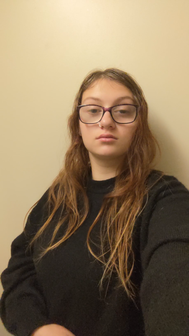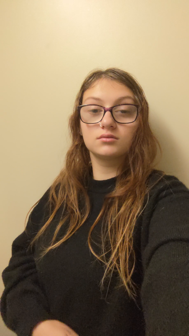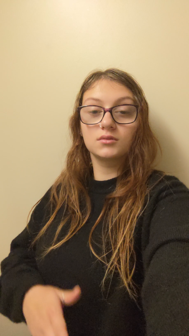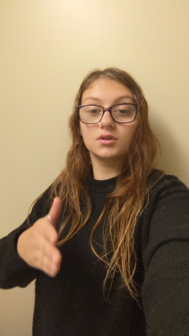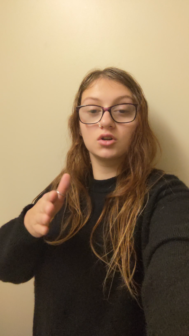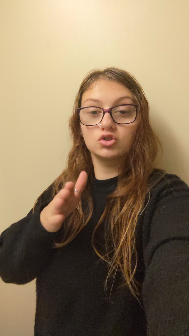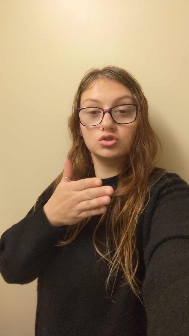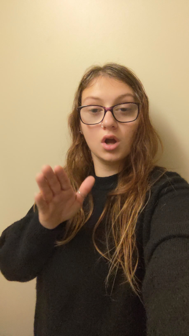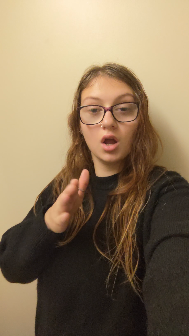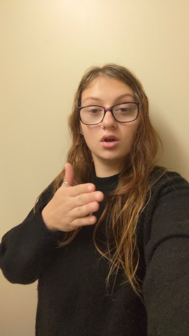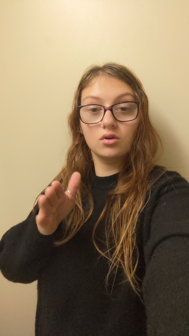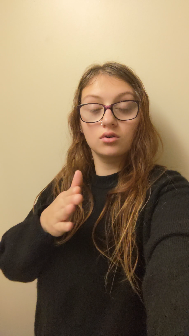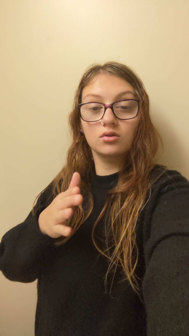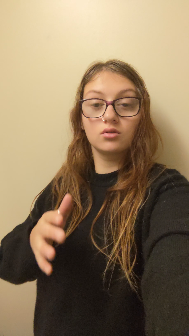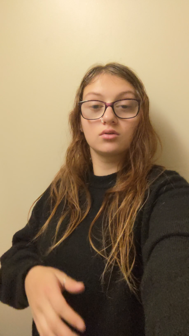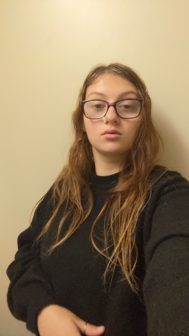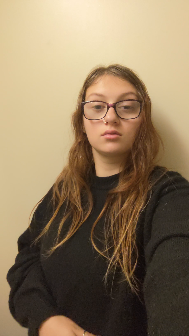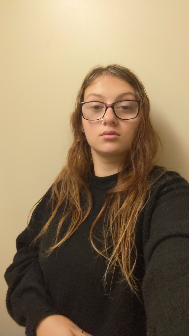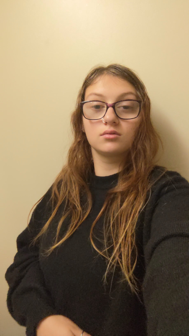share